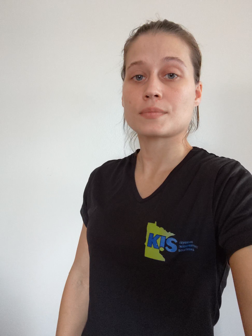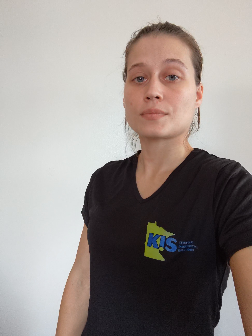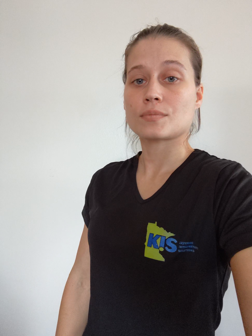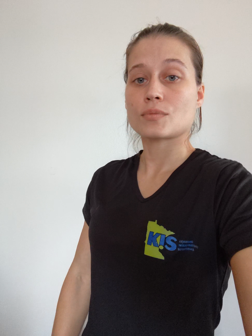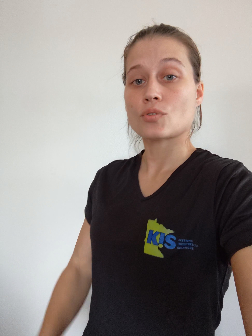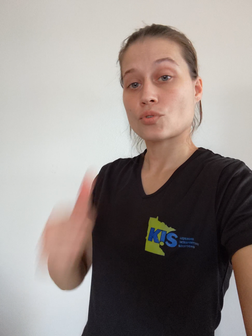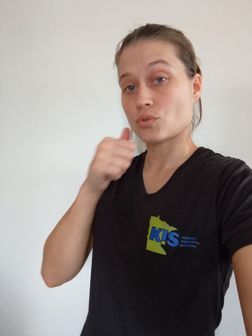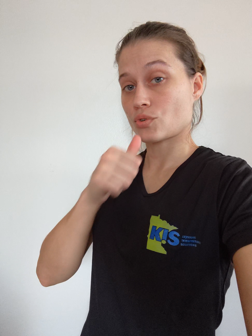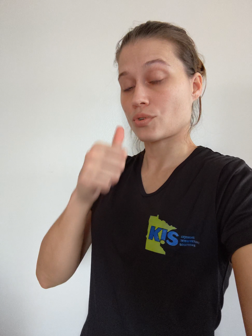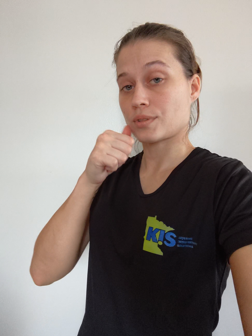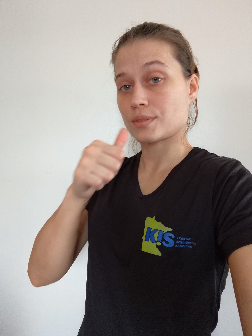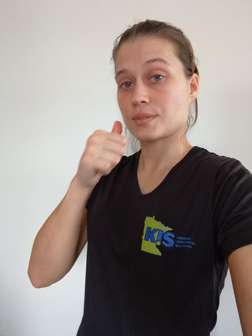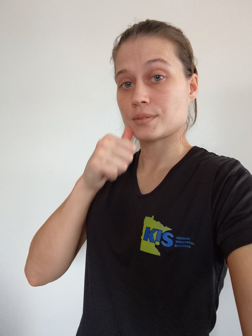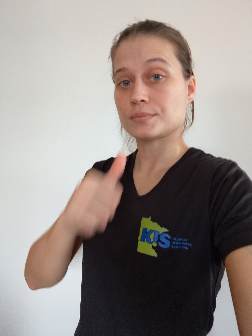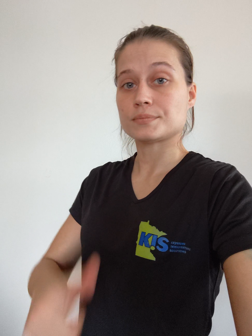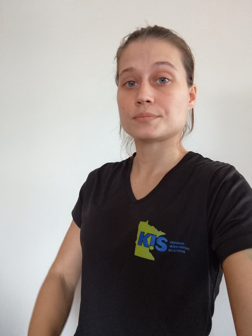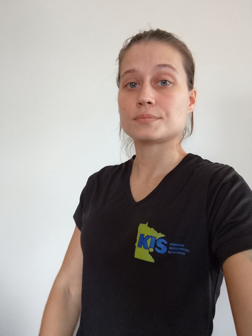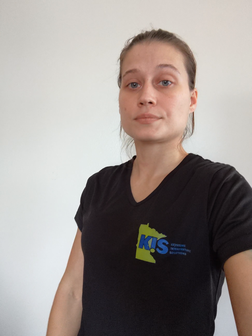girl